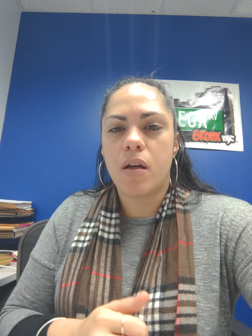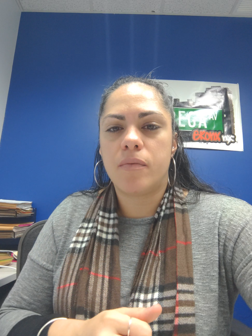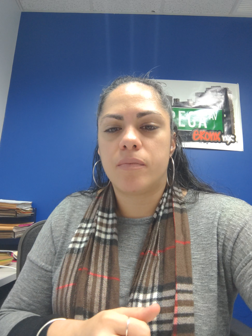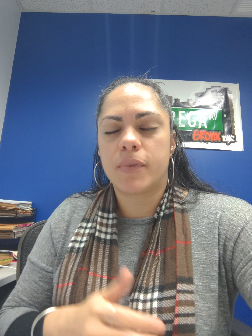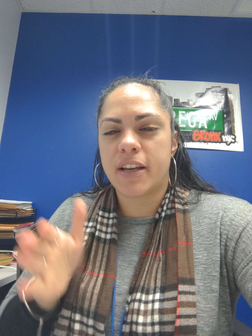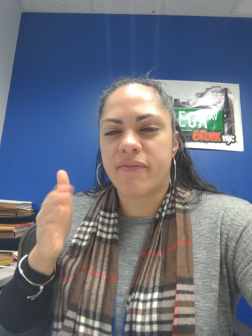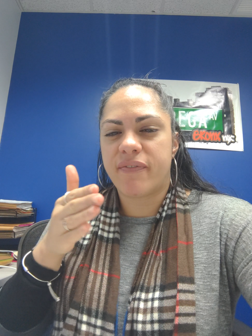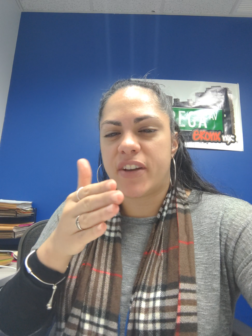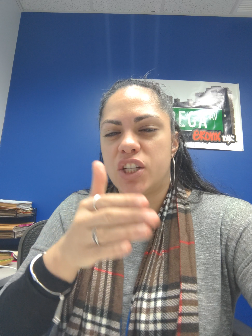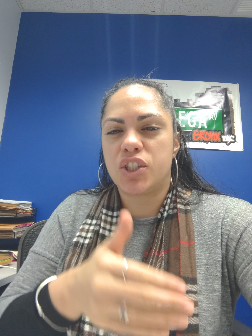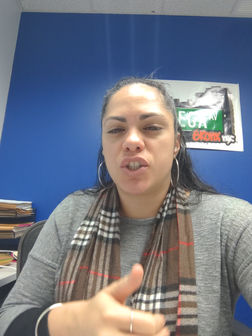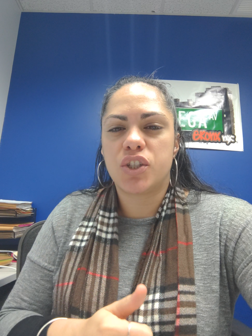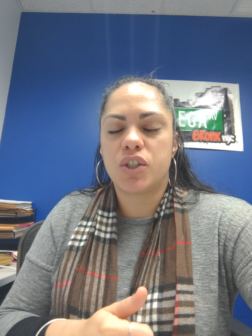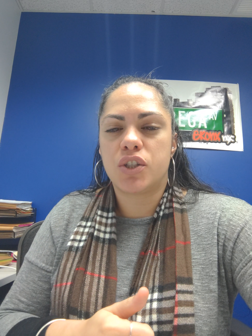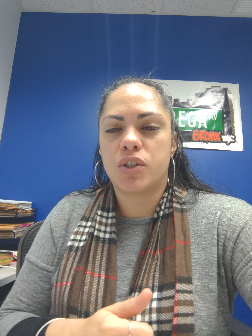fish